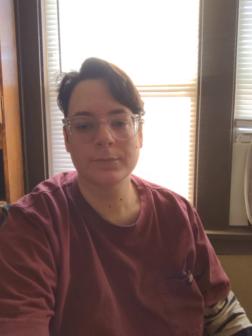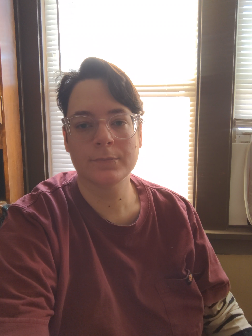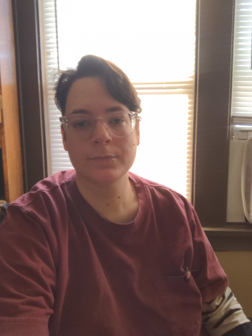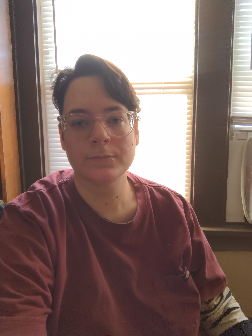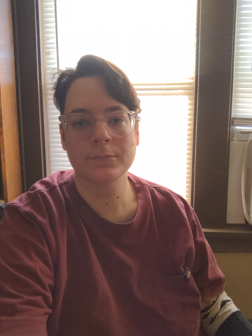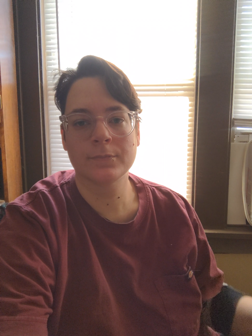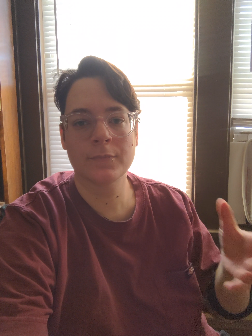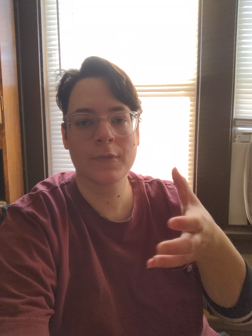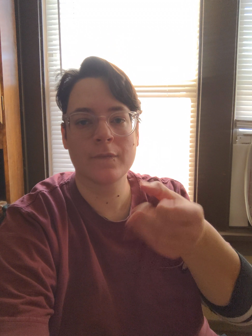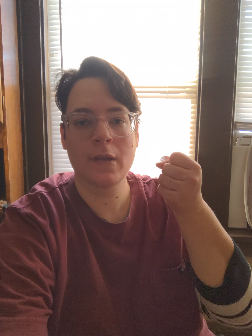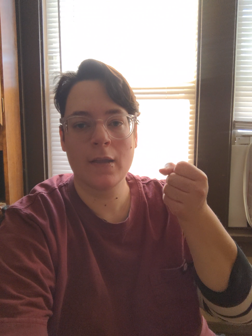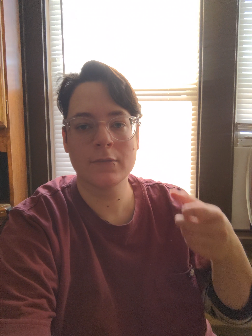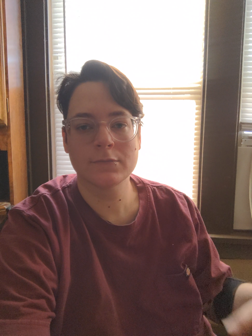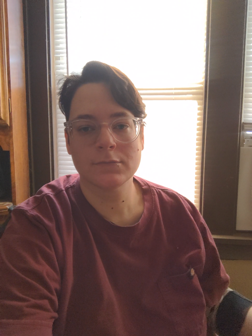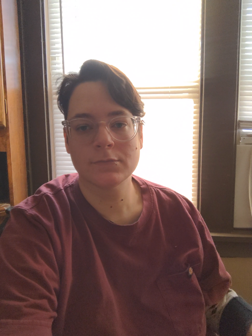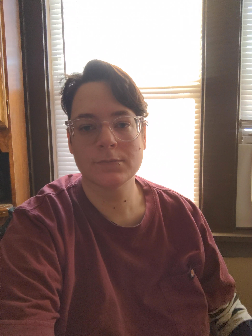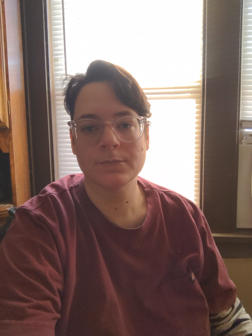fast